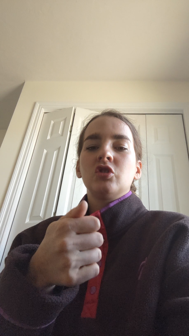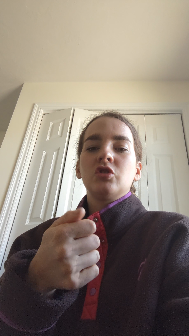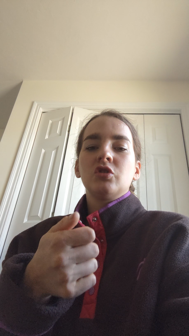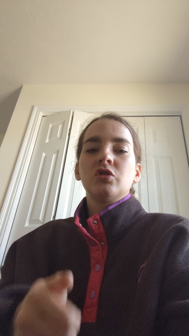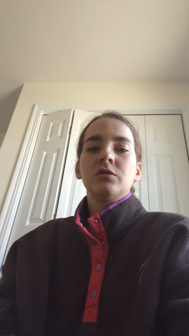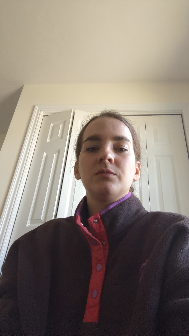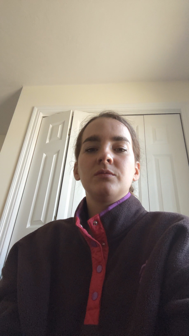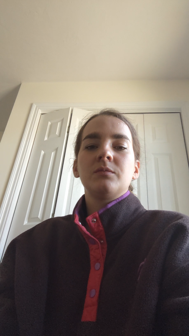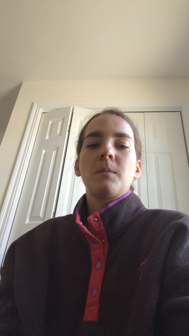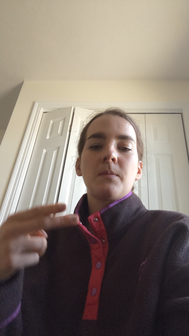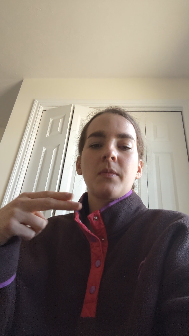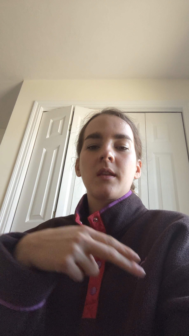belt